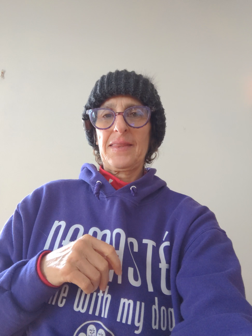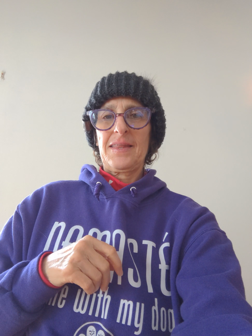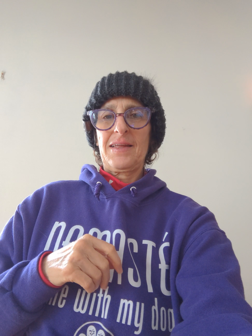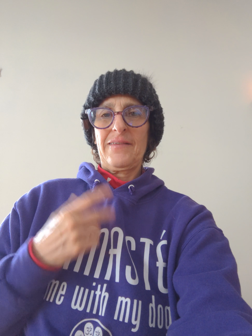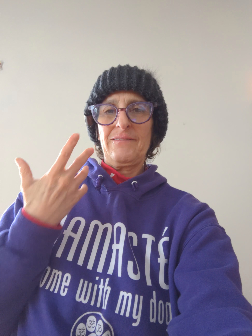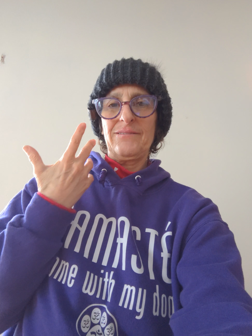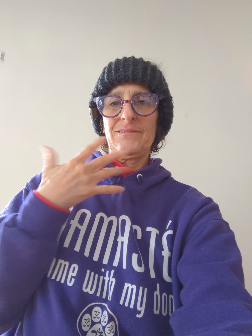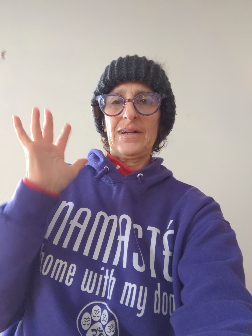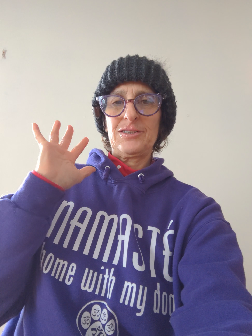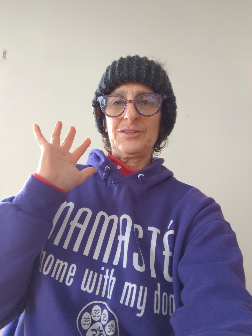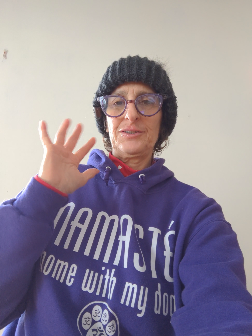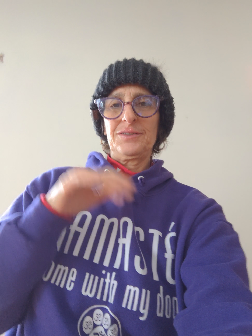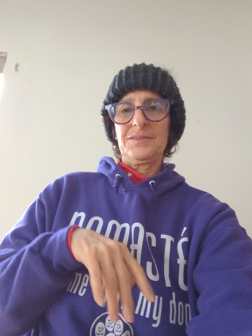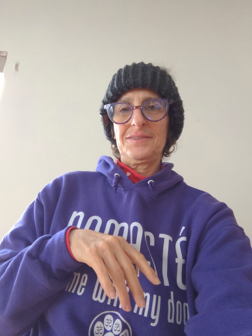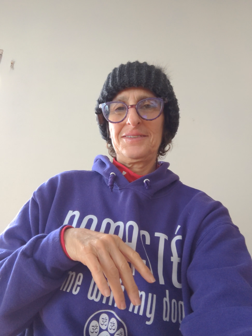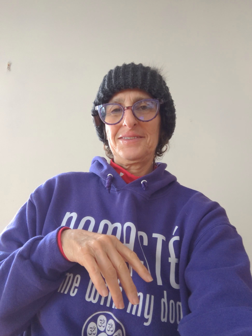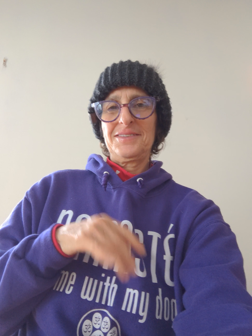finish